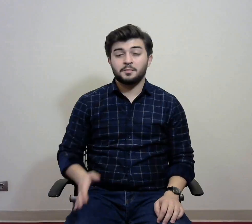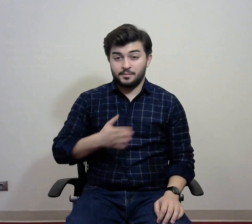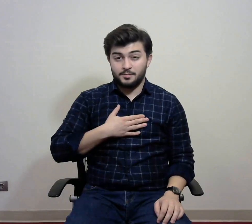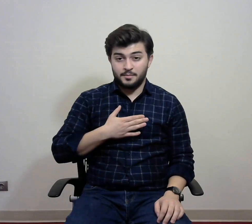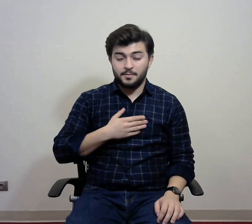mən